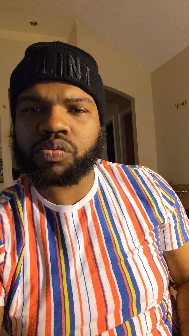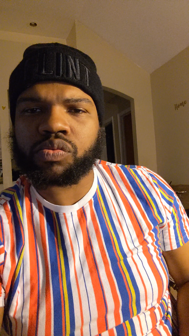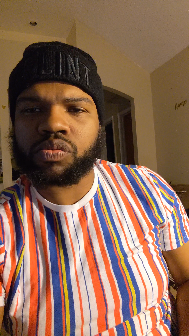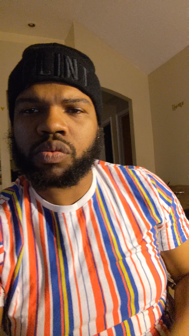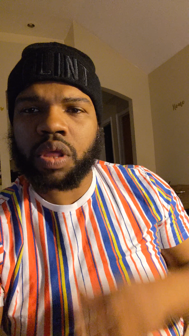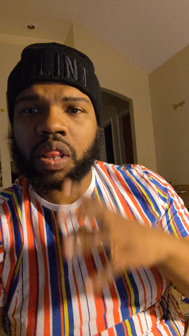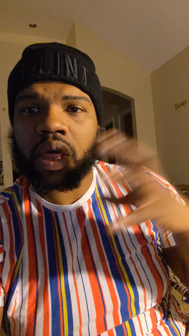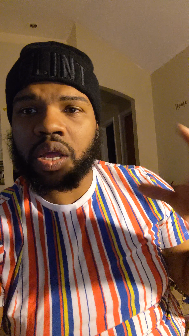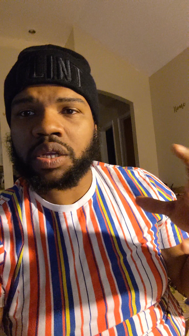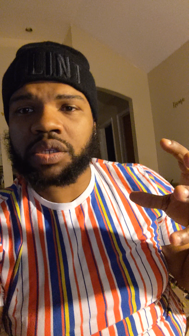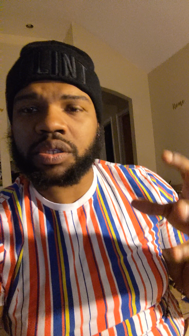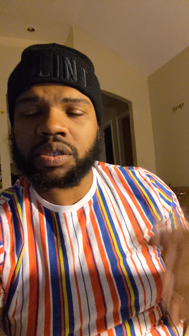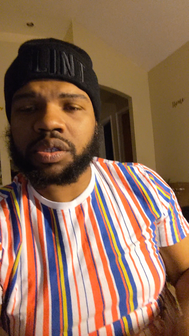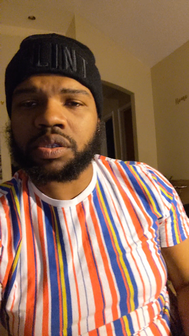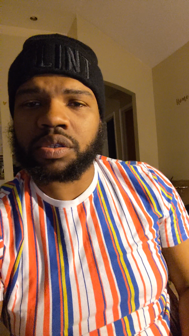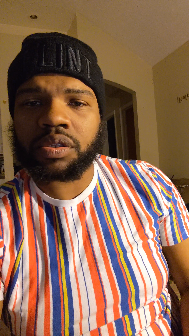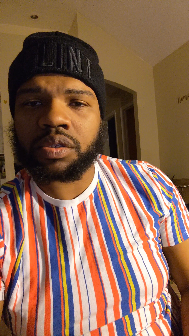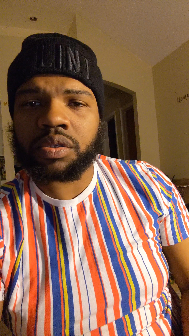a lot